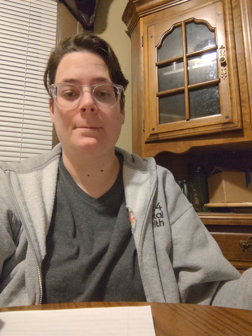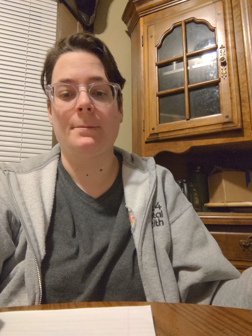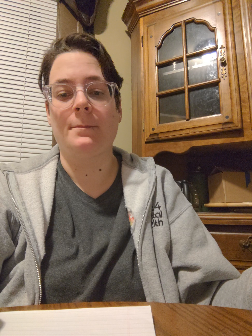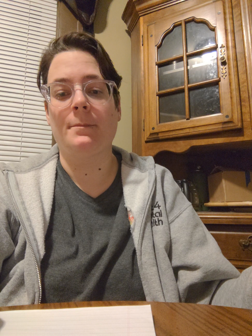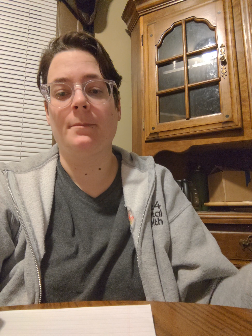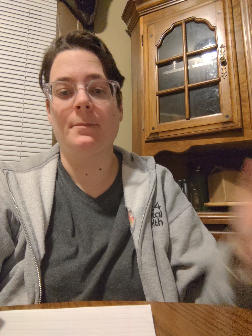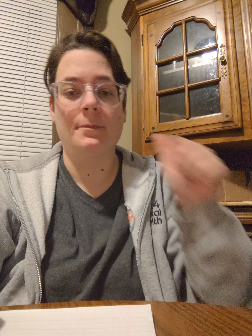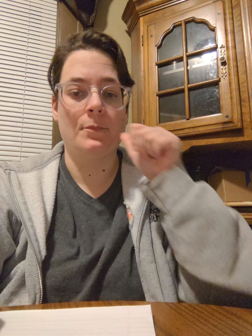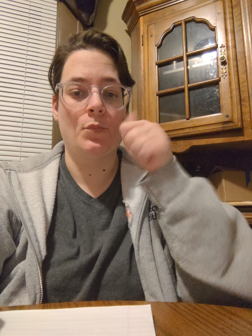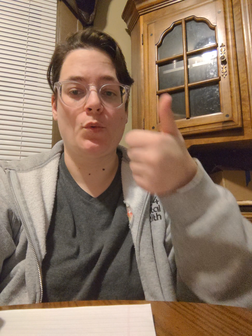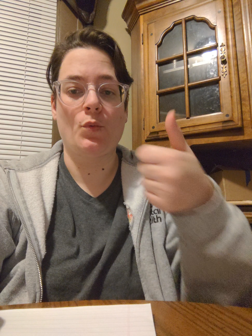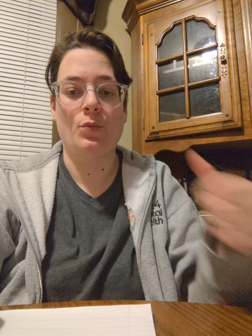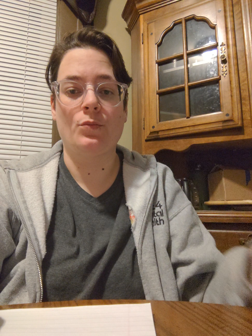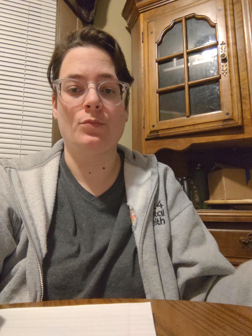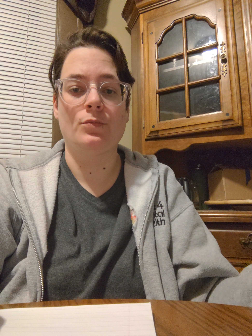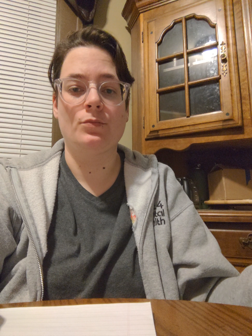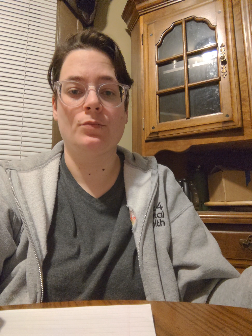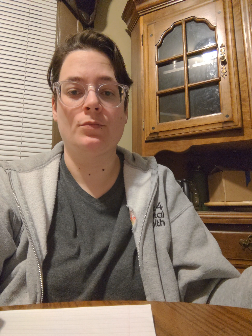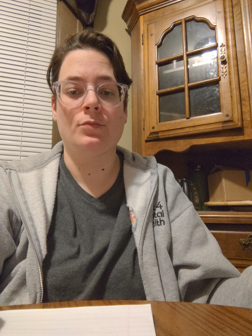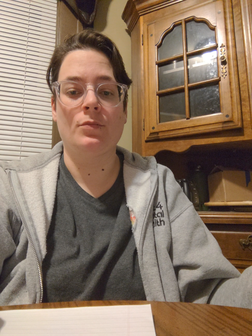tomorrow